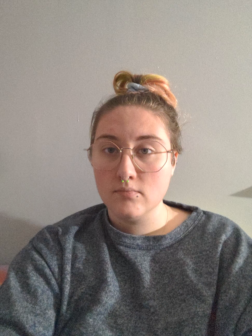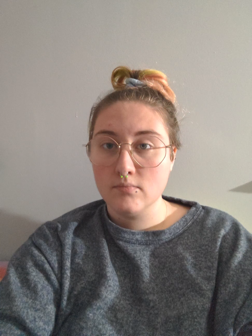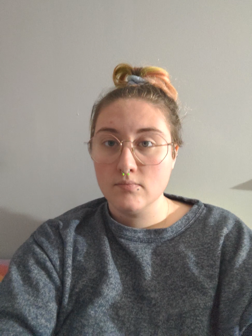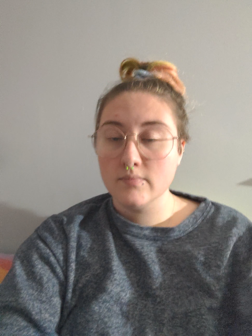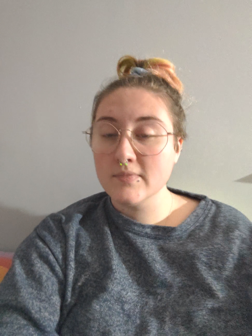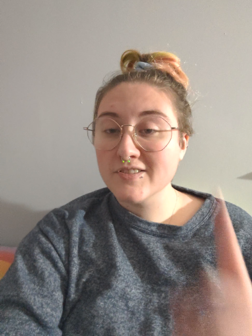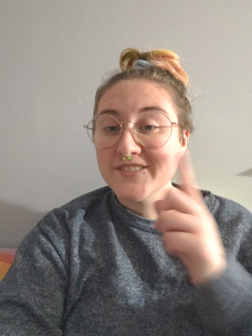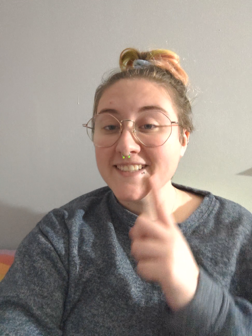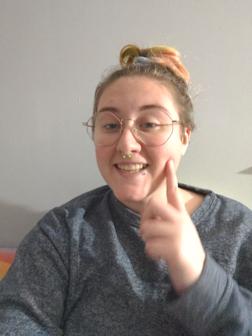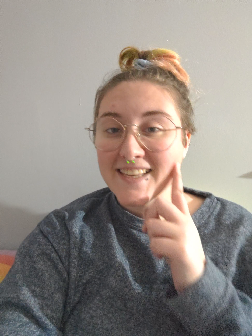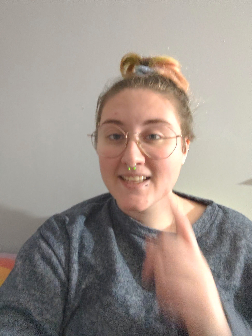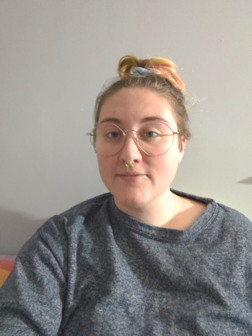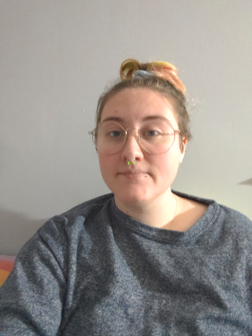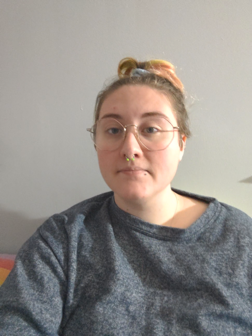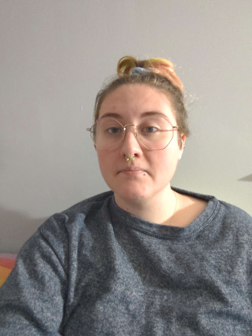cheek